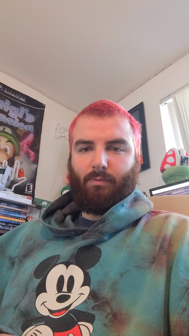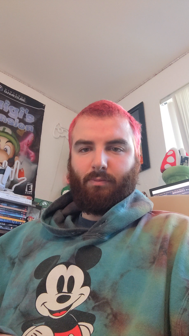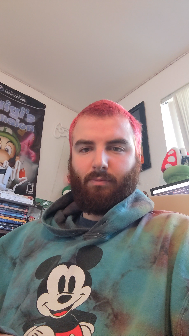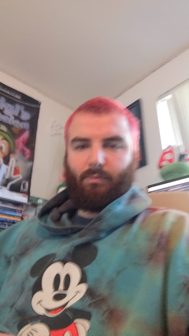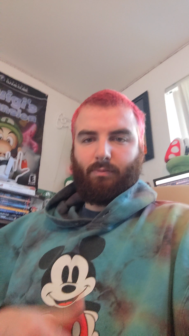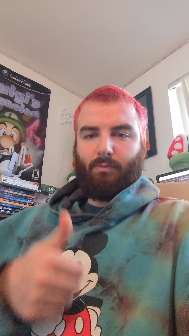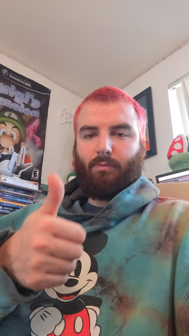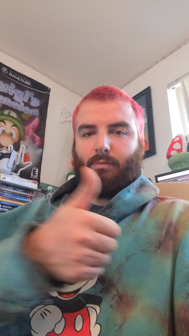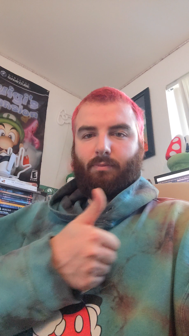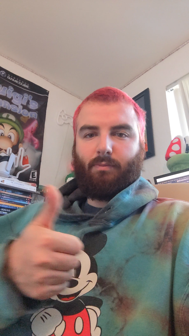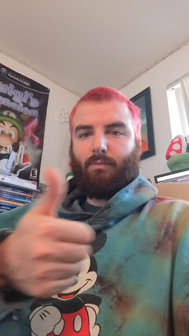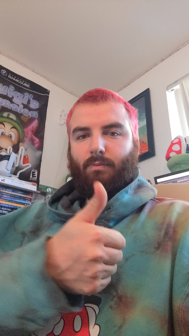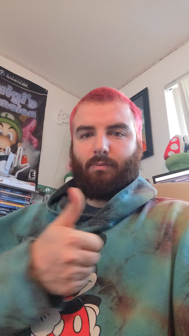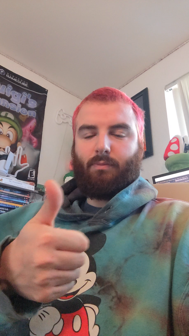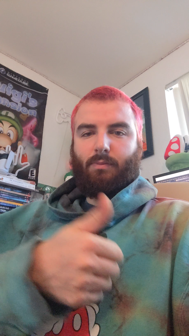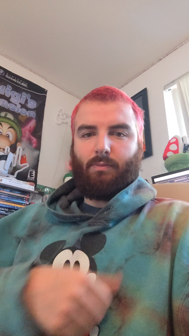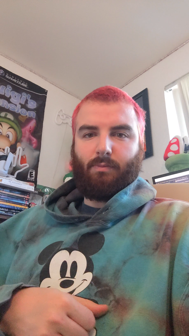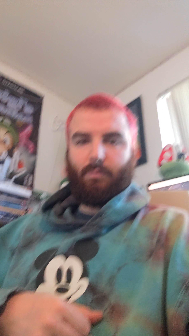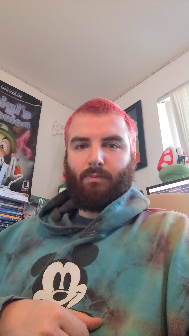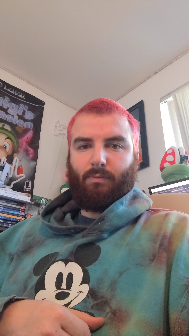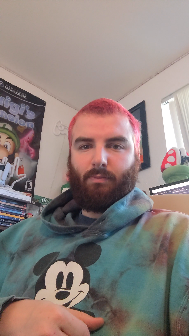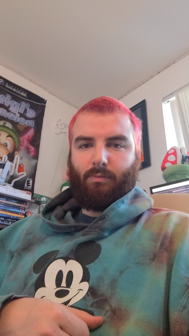basement